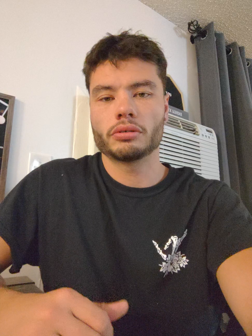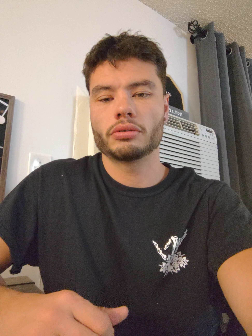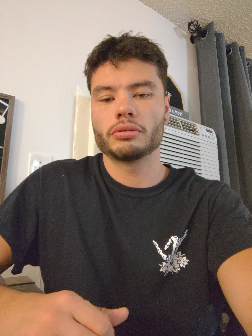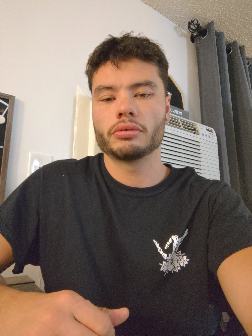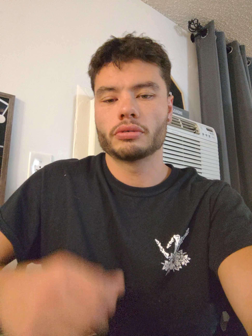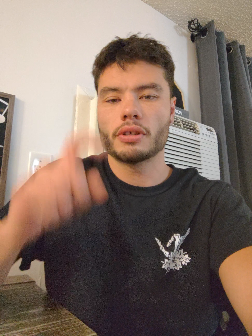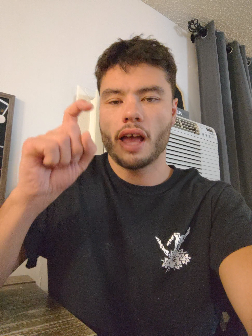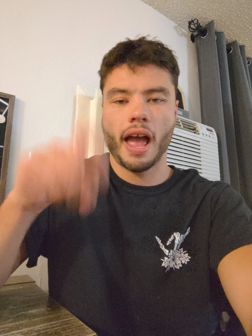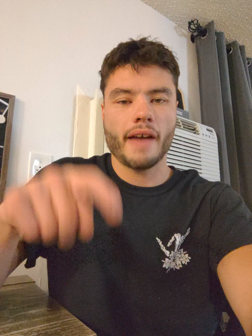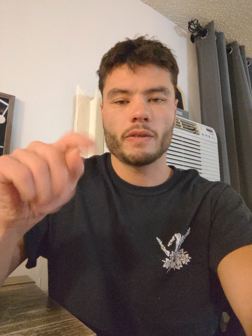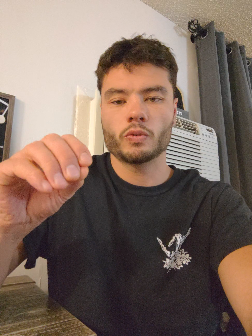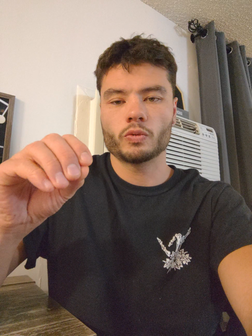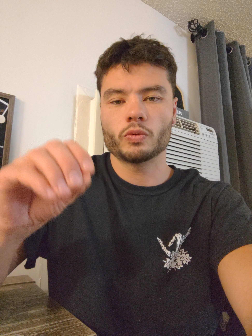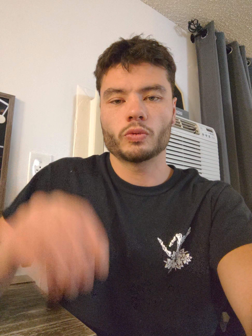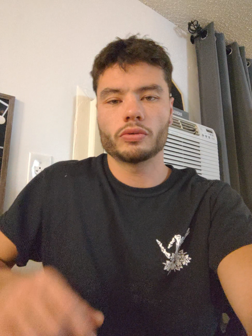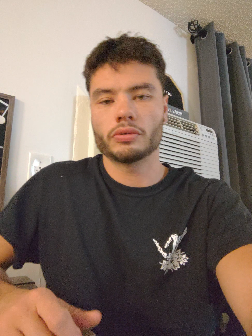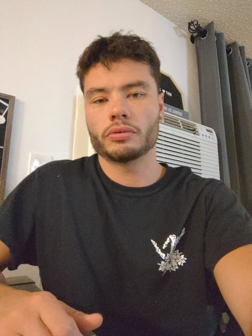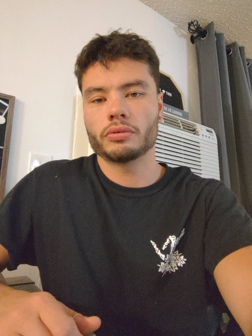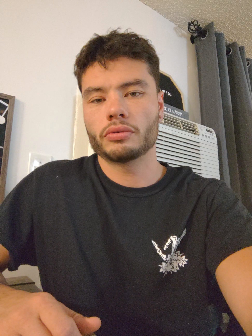have to